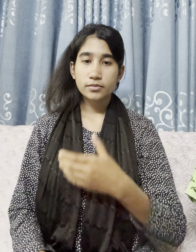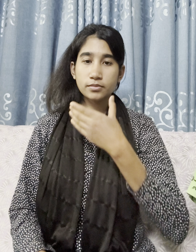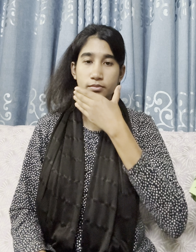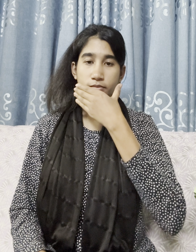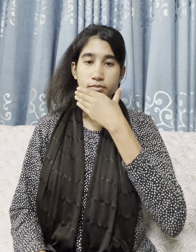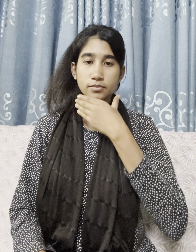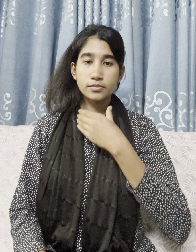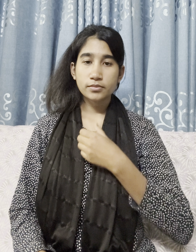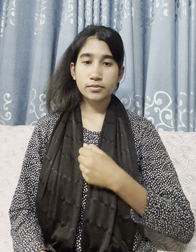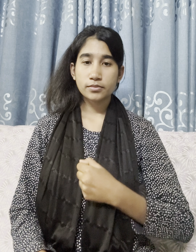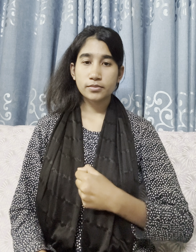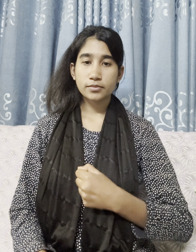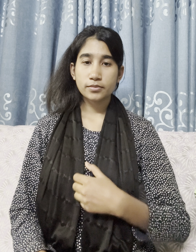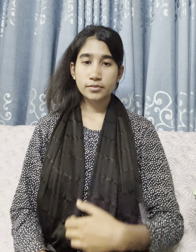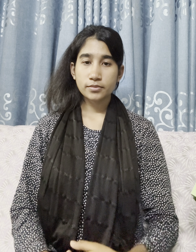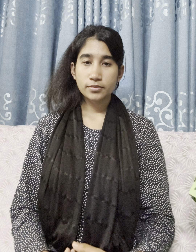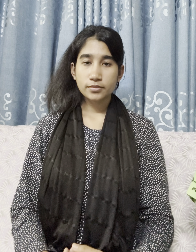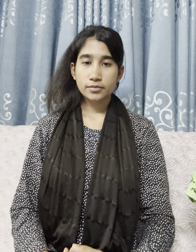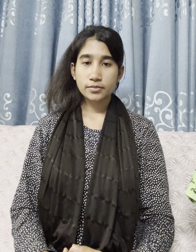দাদা